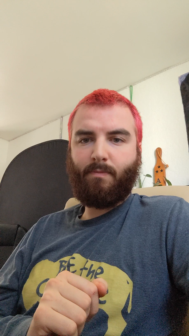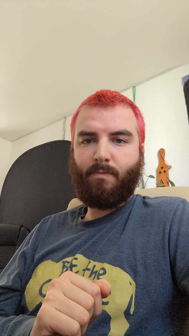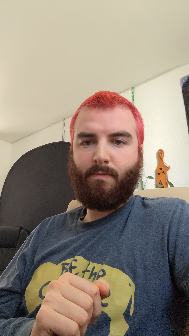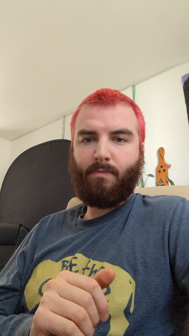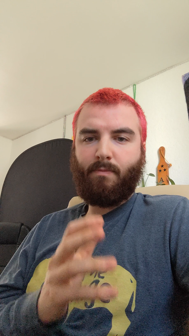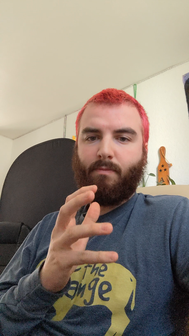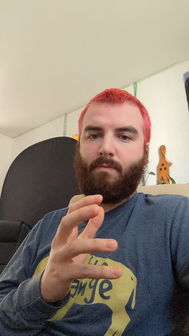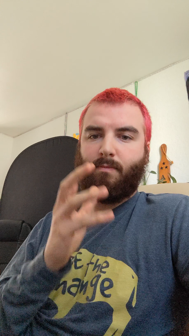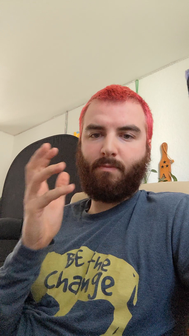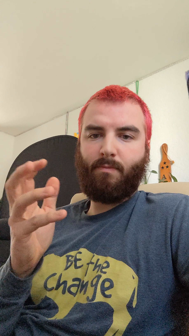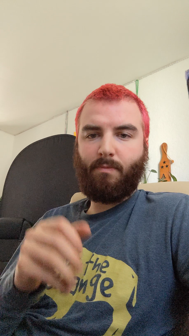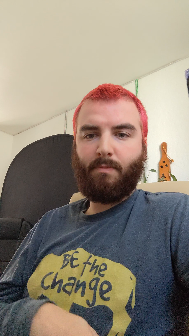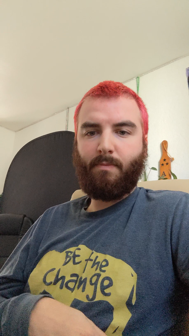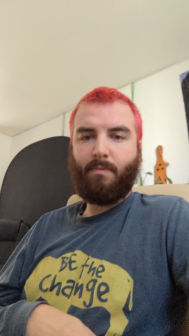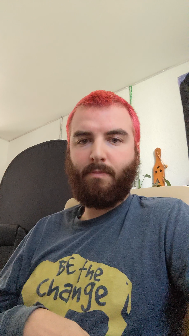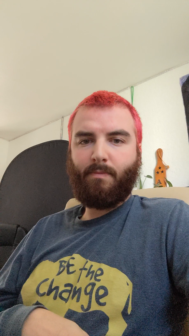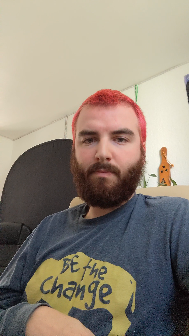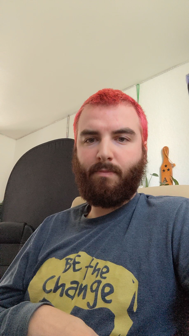a lot